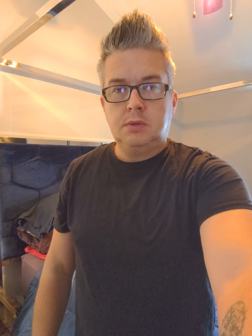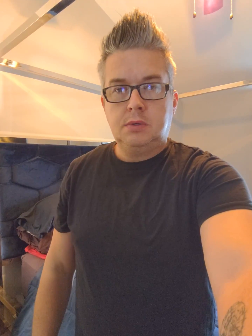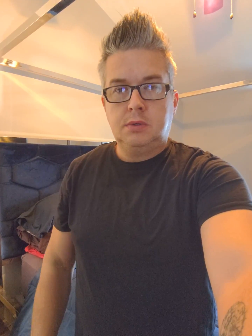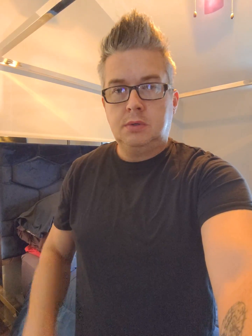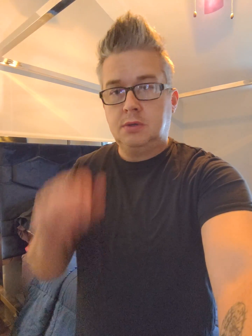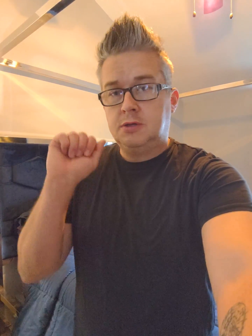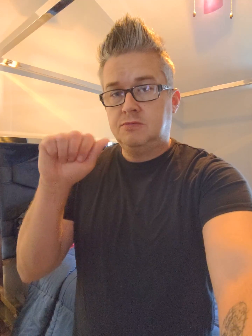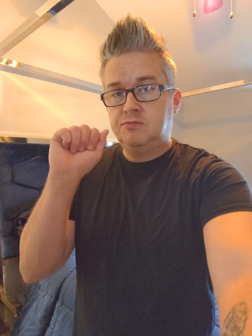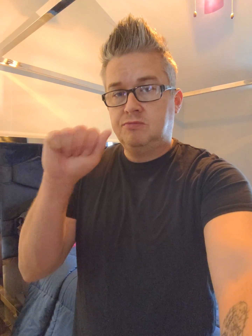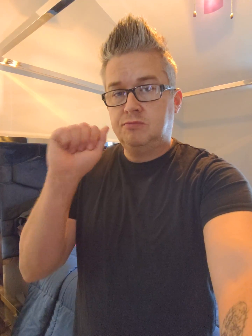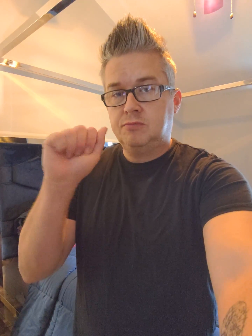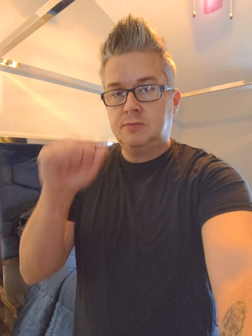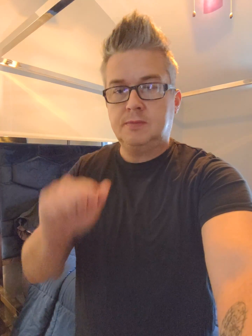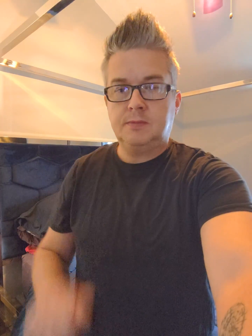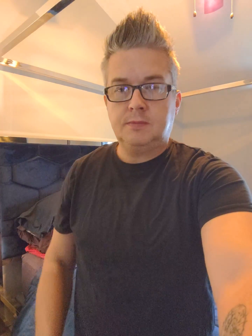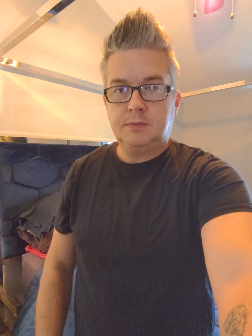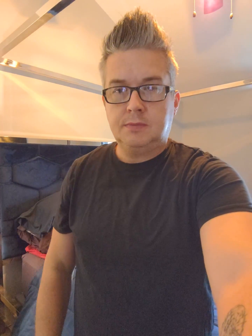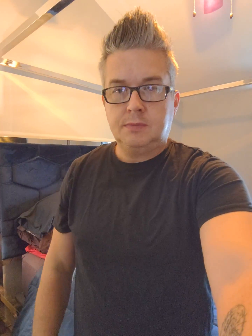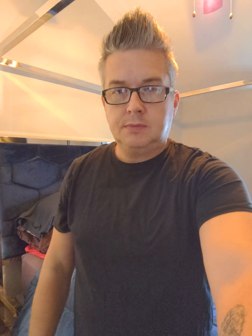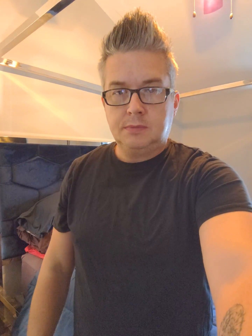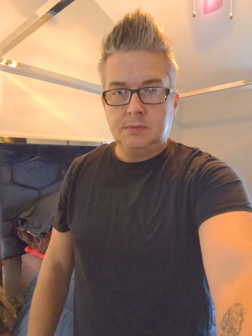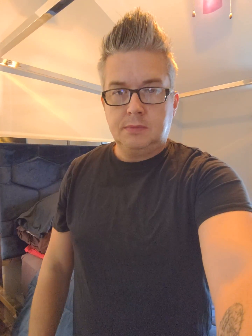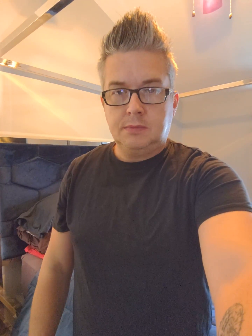knock